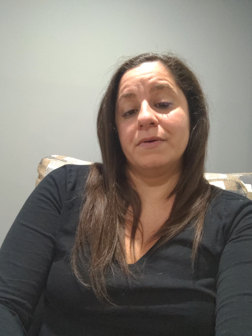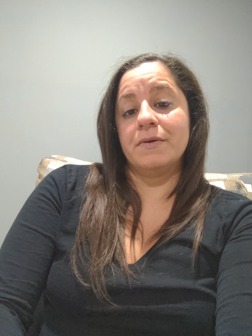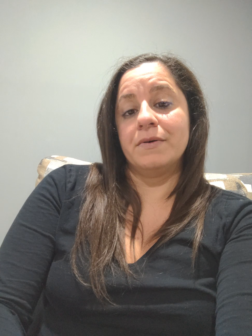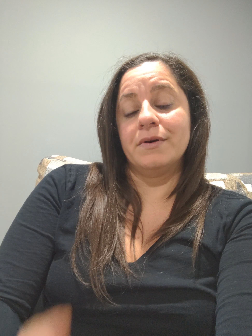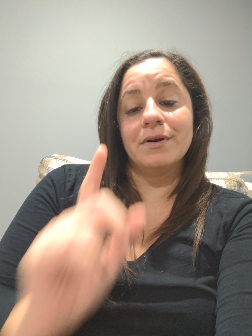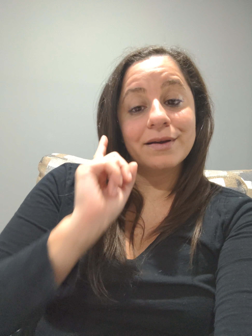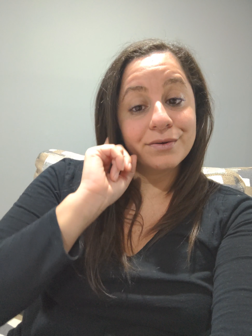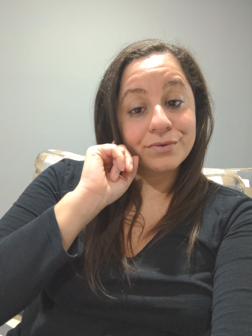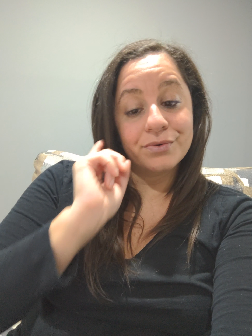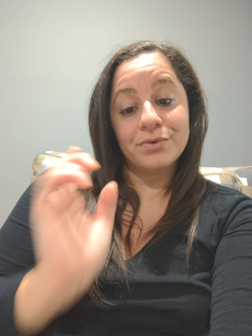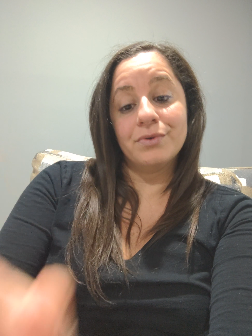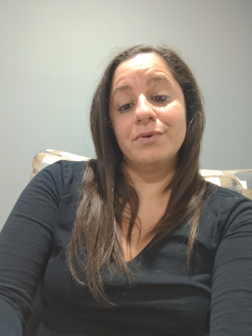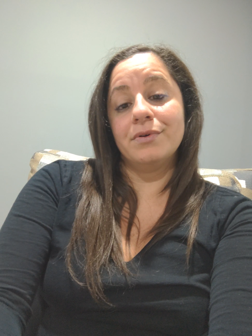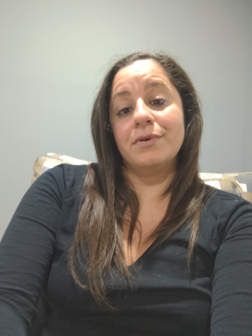ear